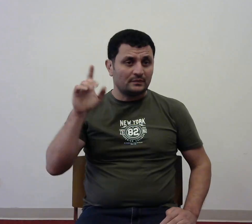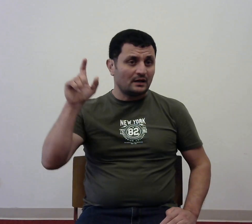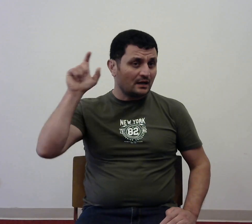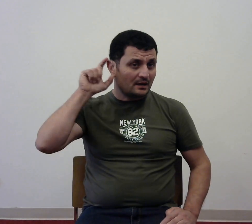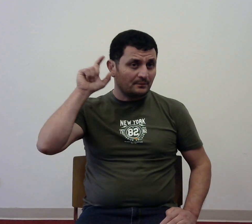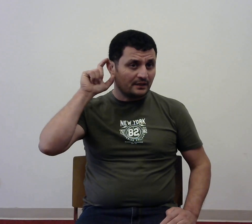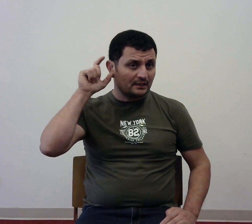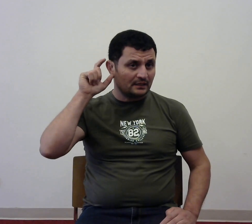aparat